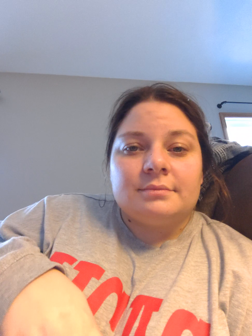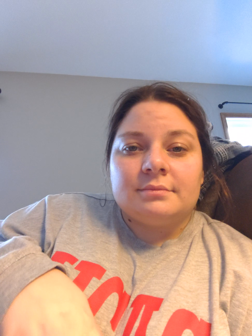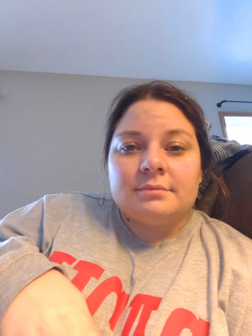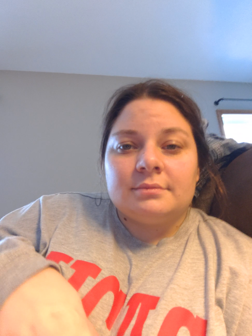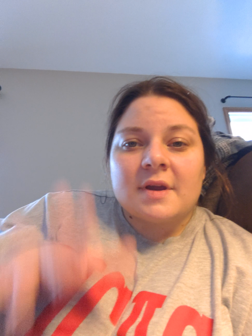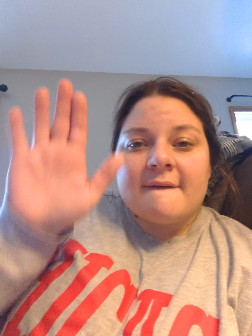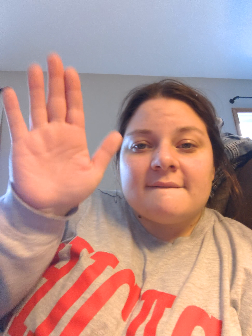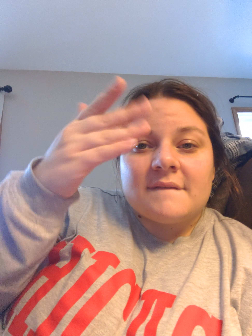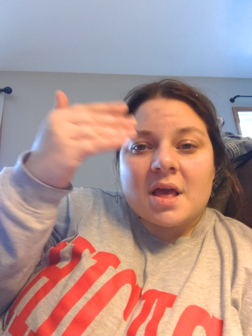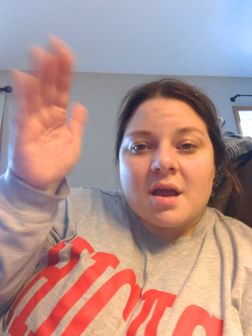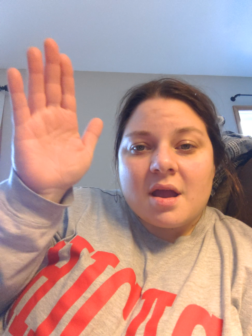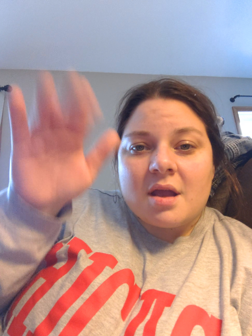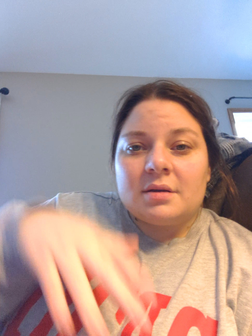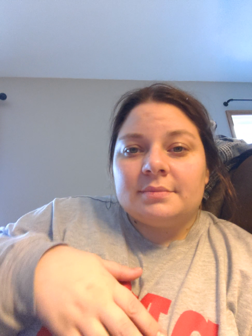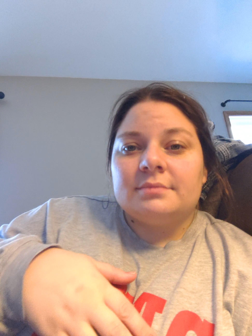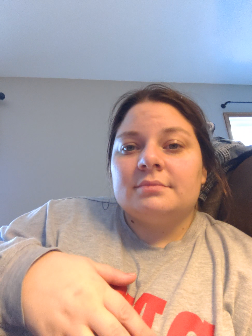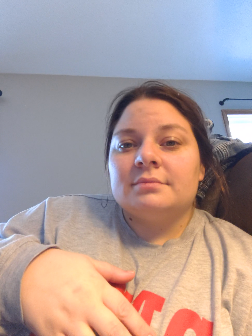flag